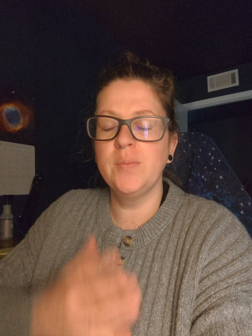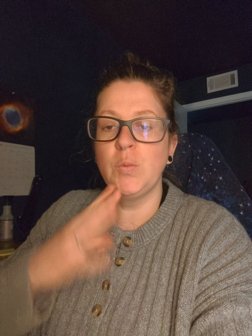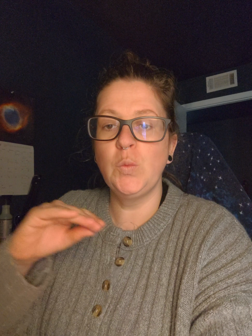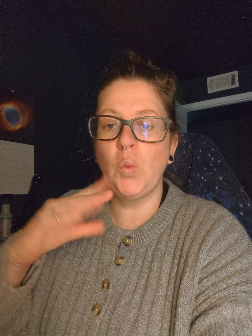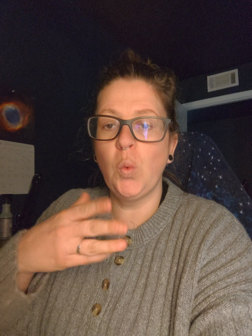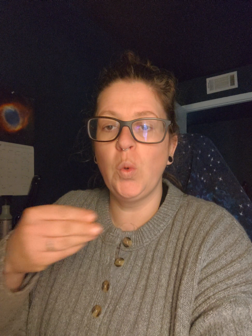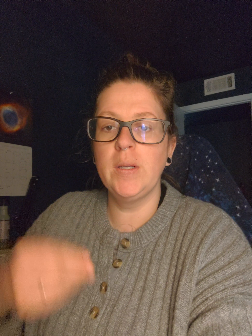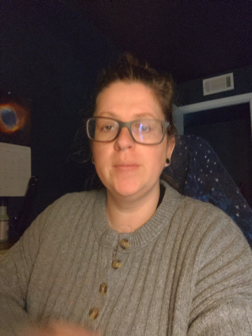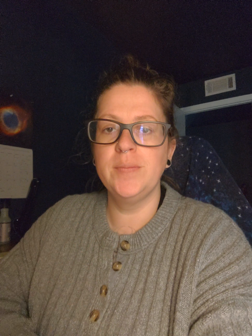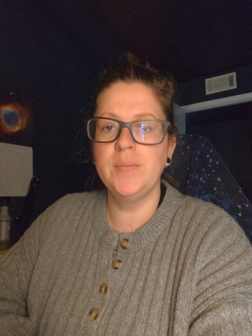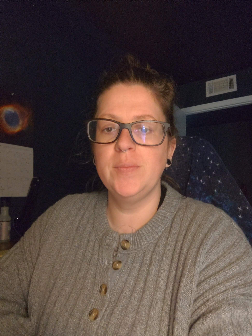story